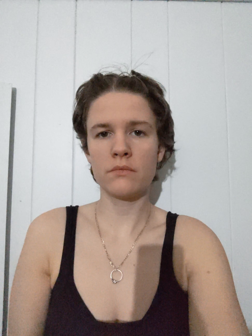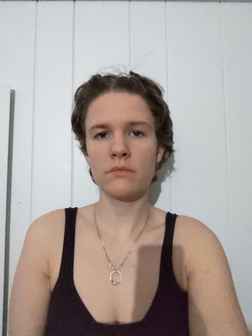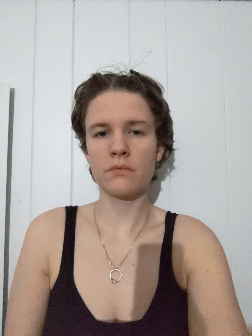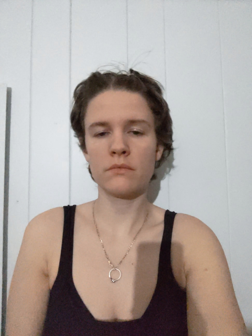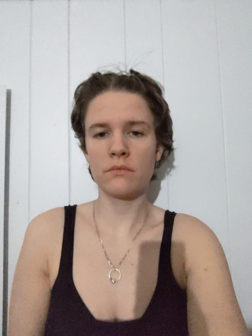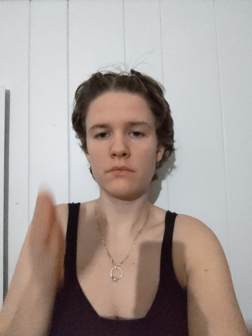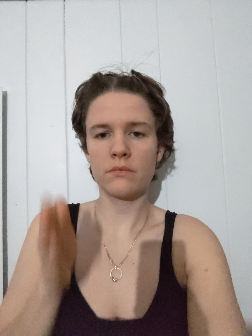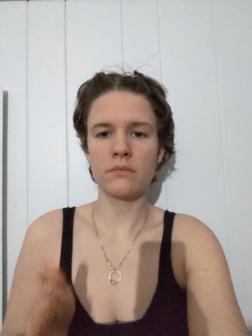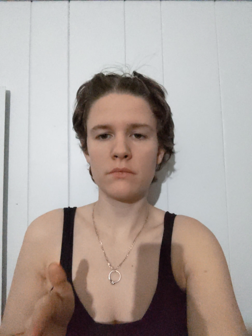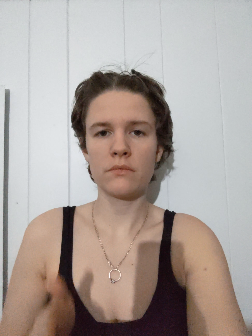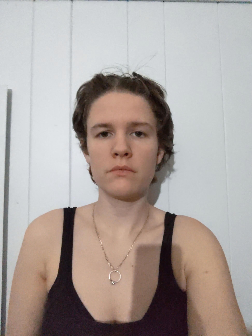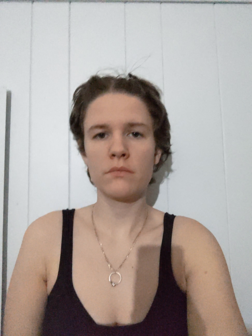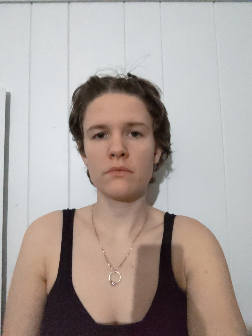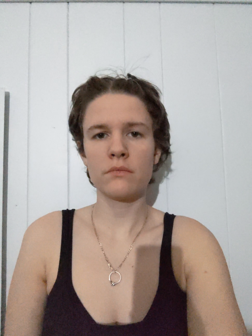person